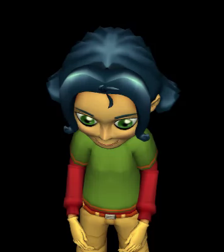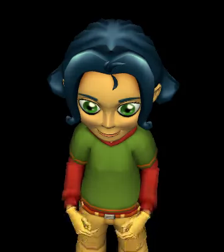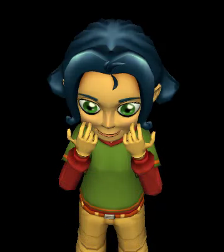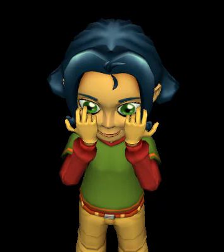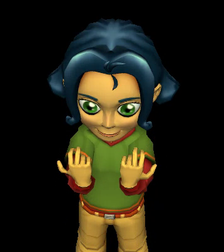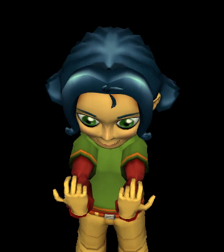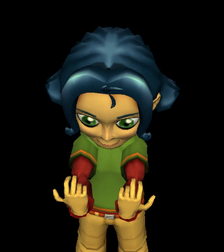معجب